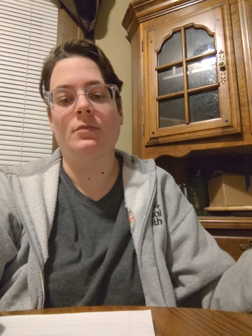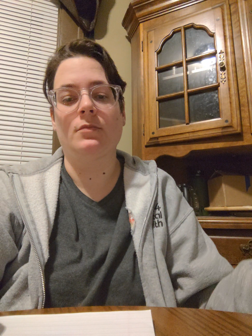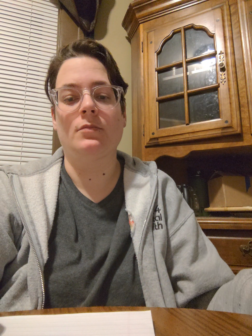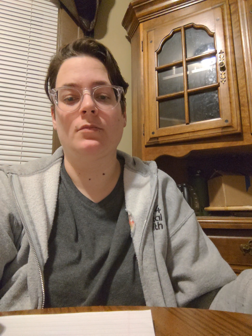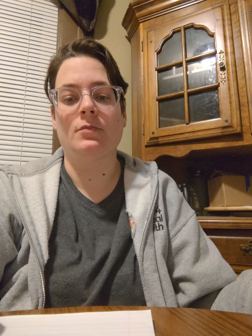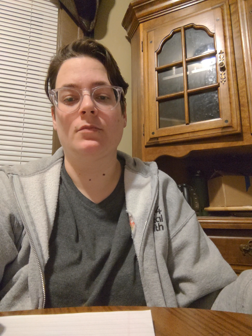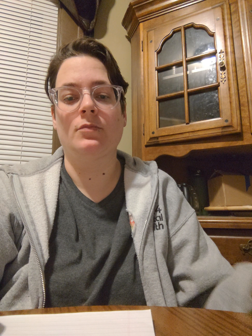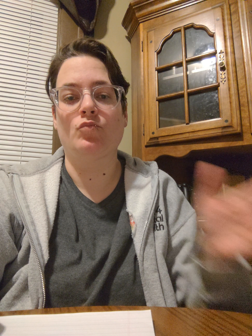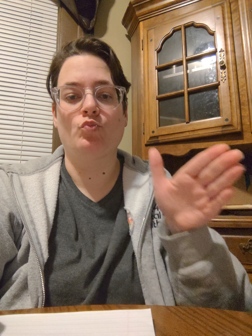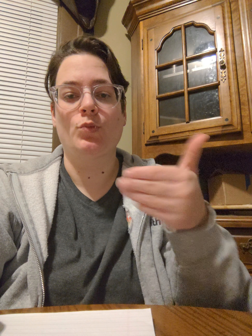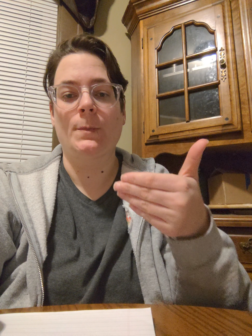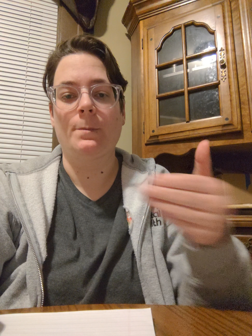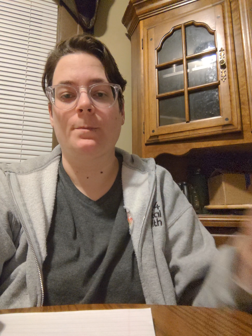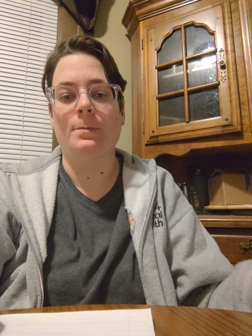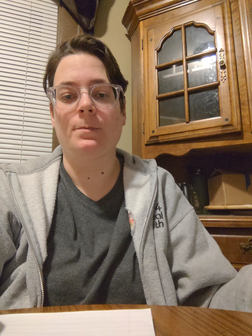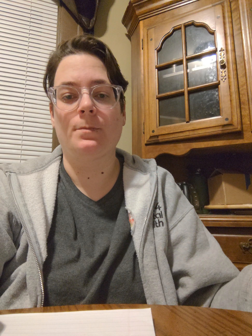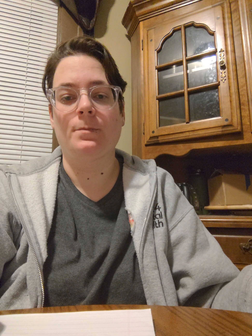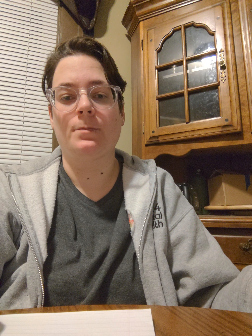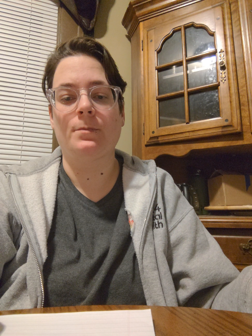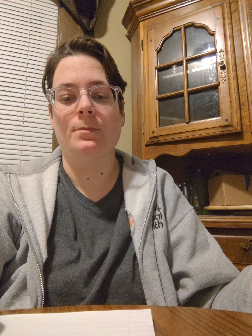room